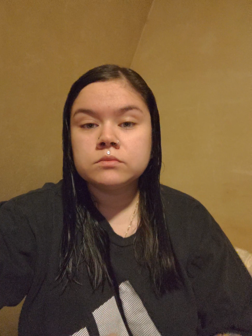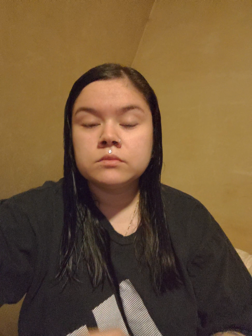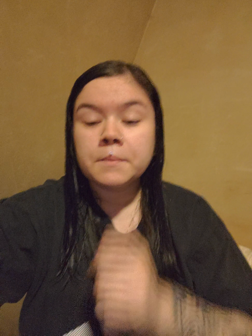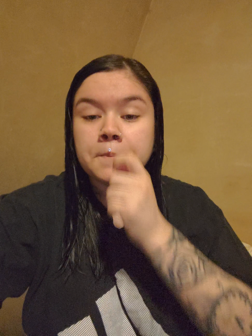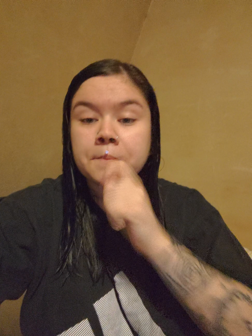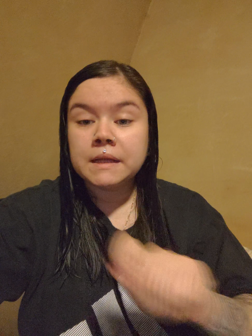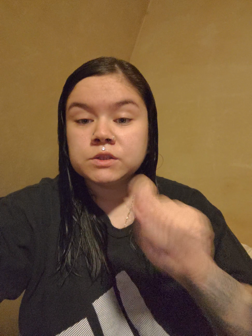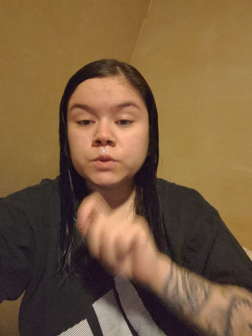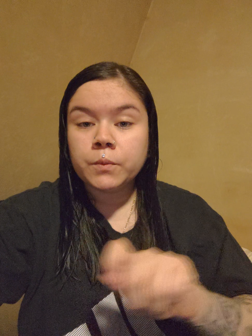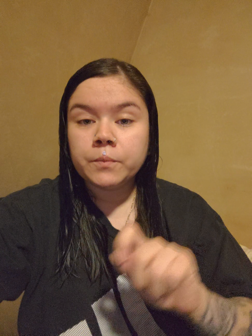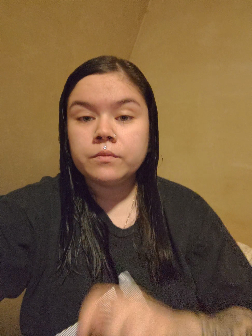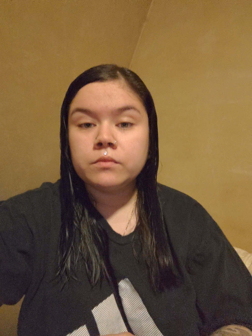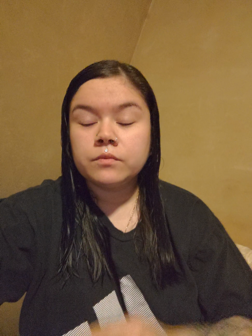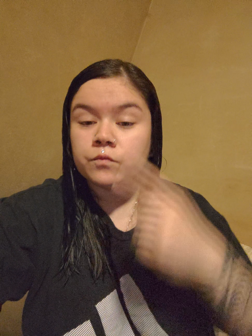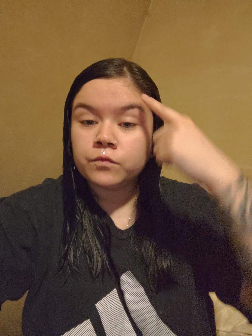pencil